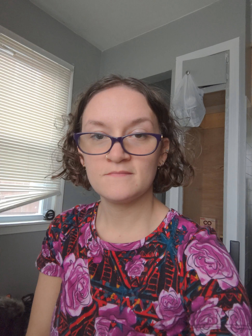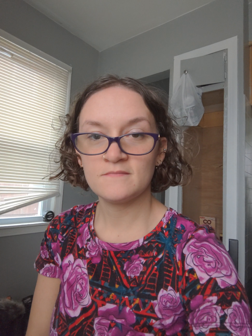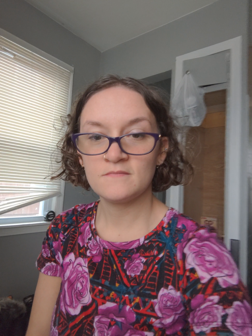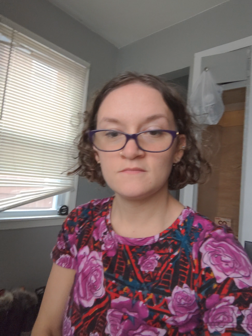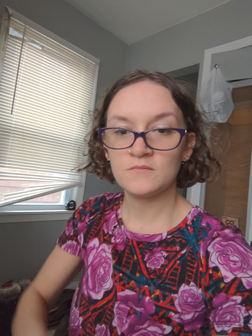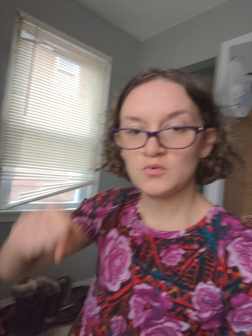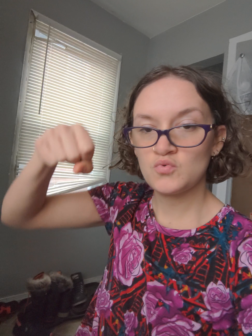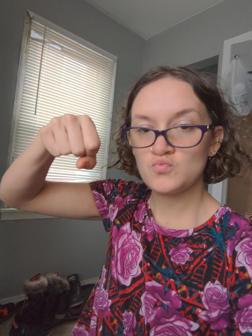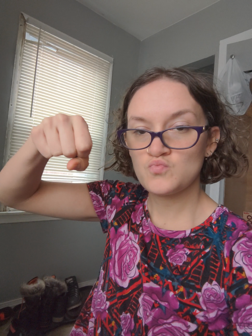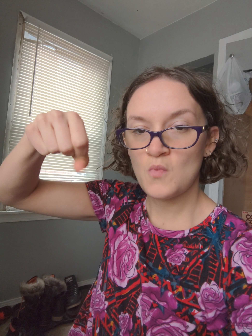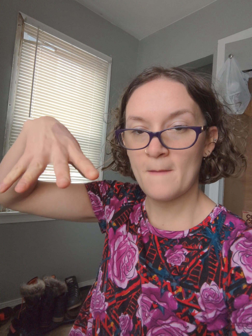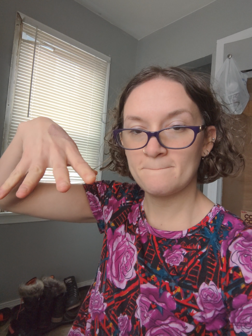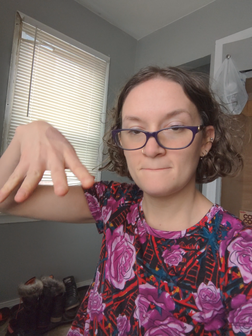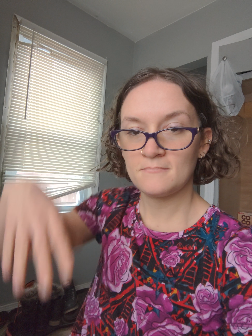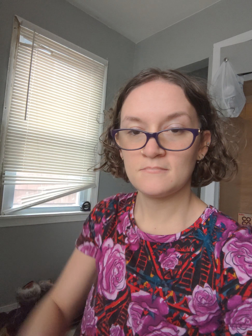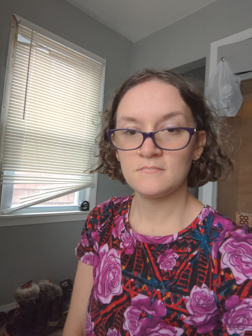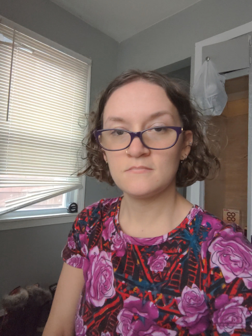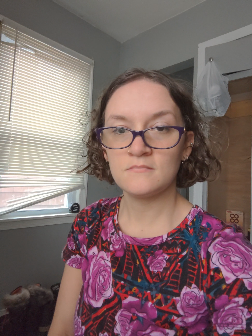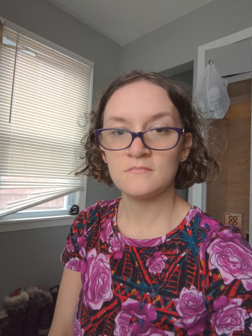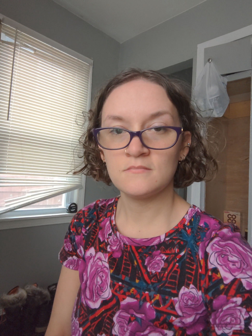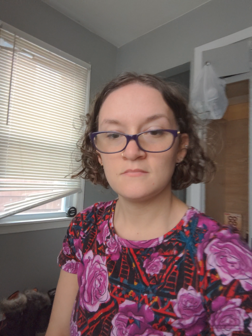drop